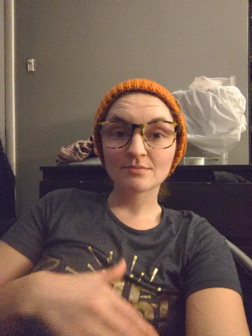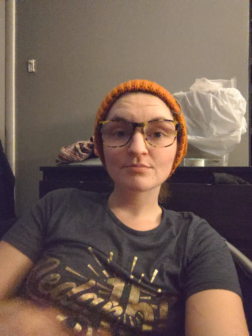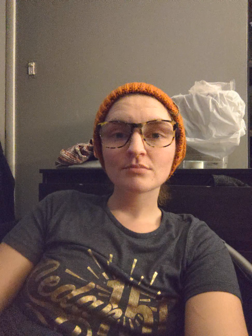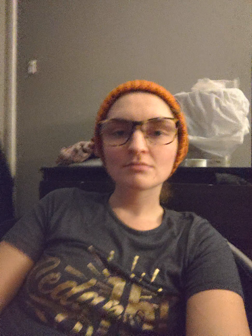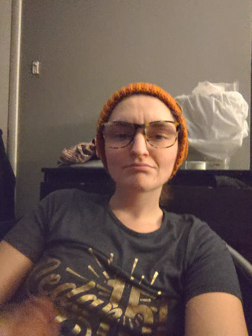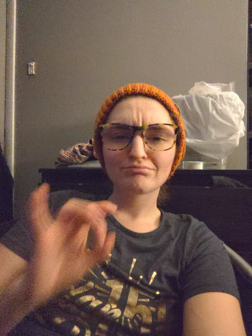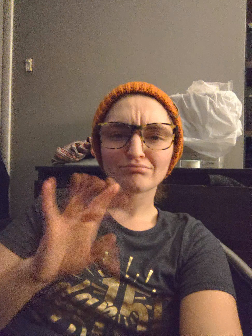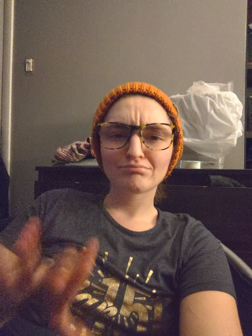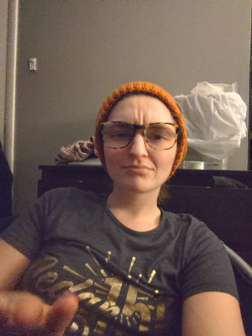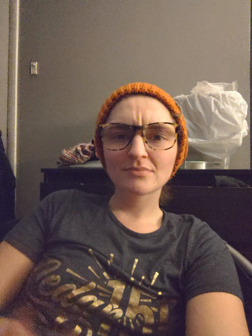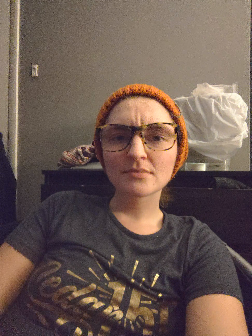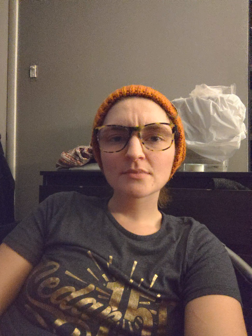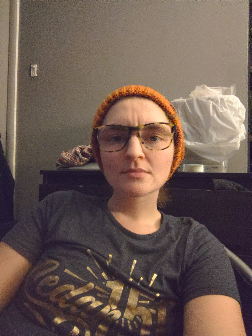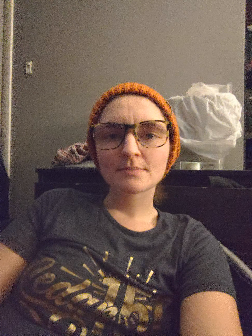yucky